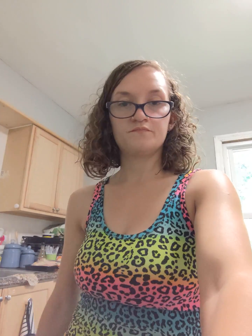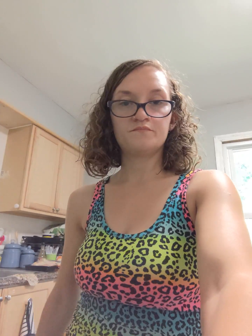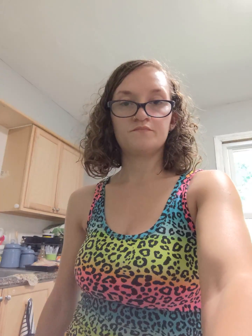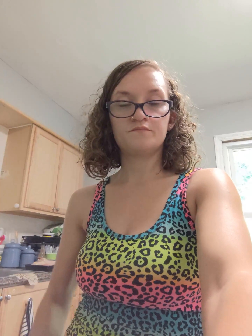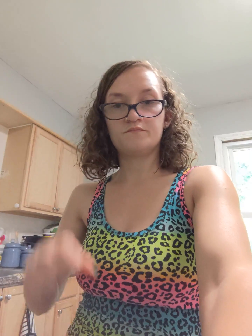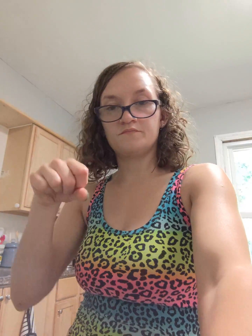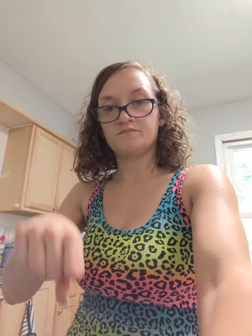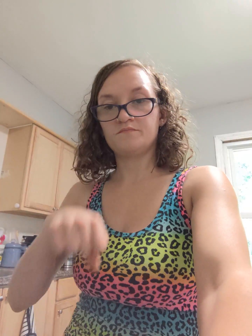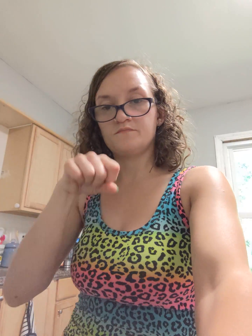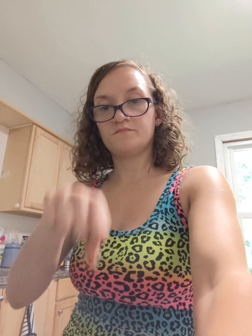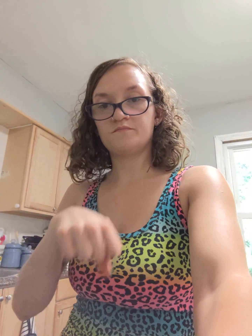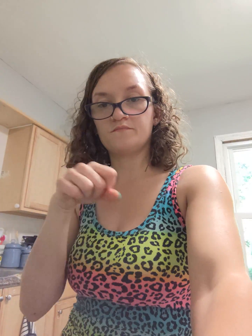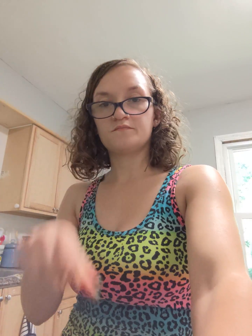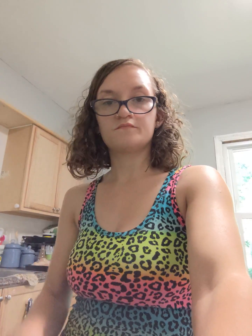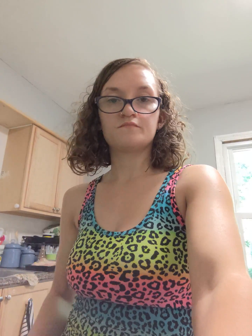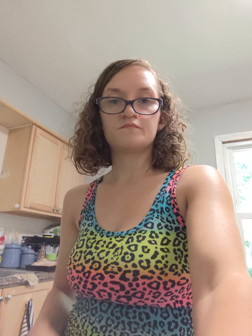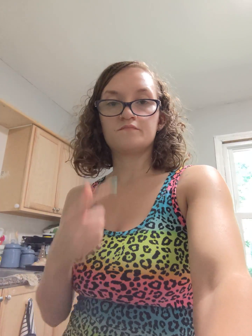bicycle